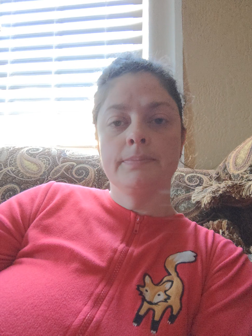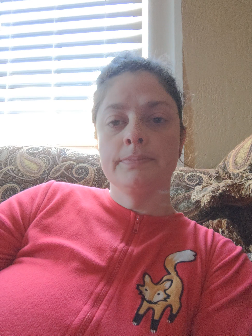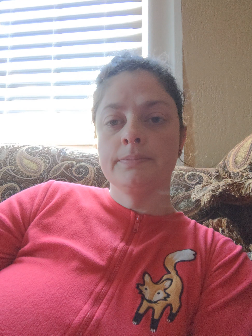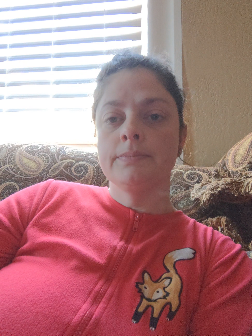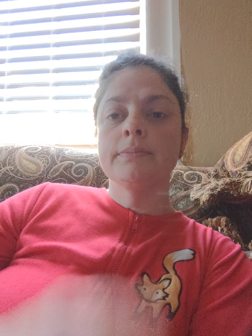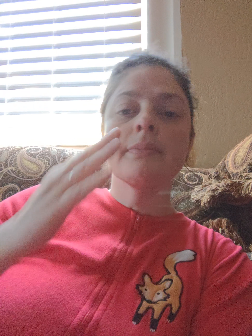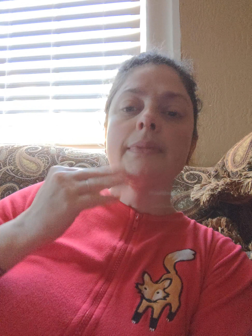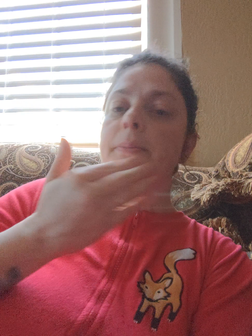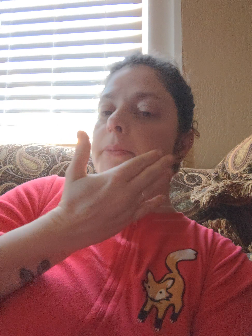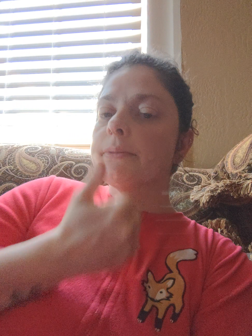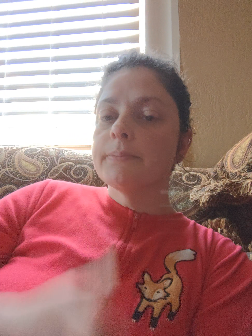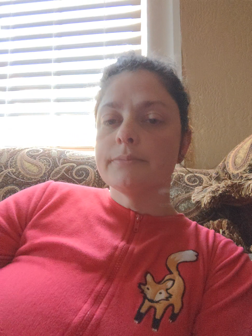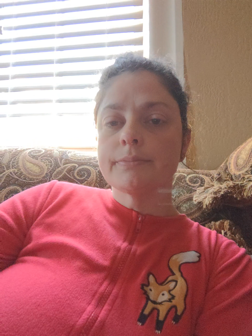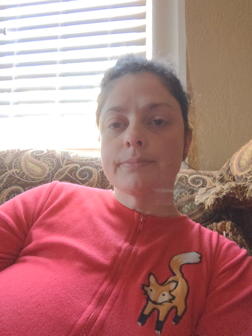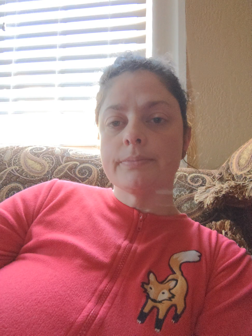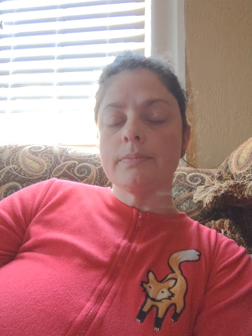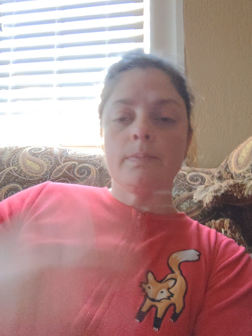napkin